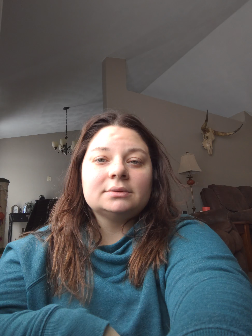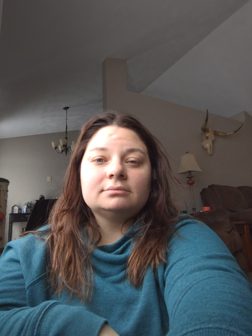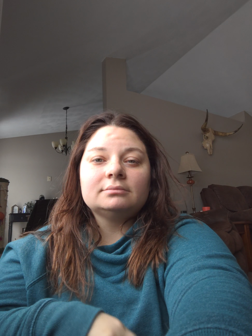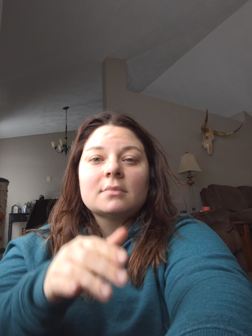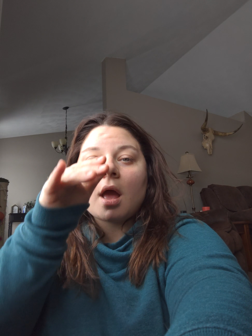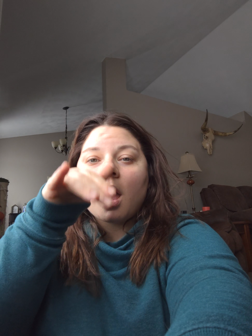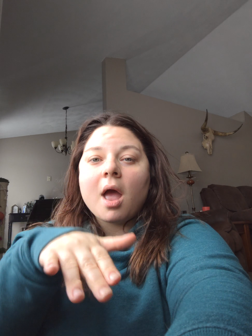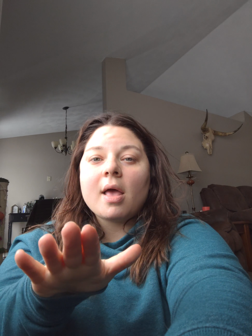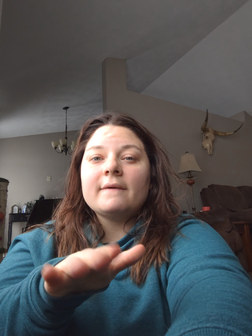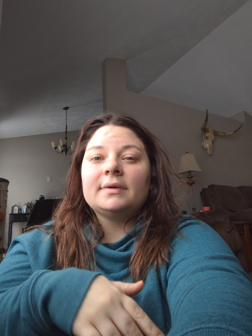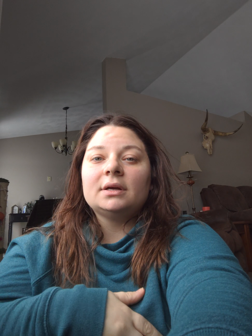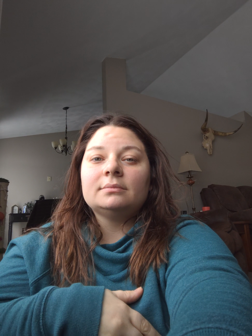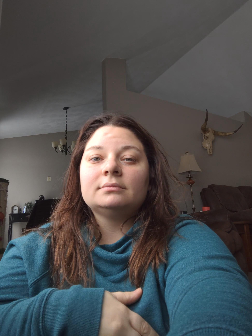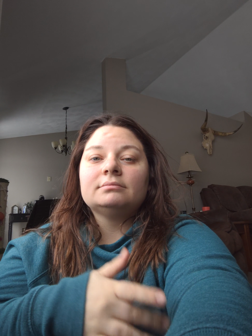elephant